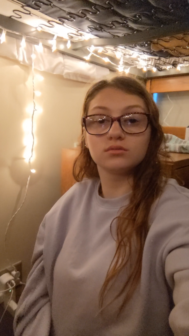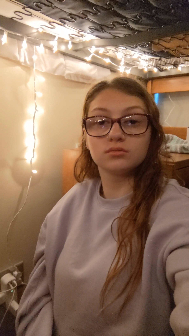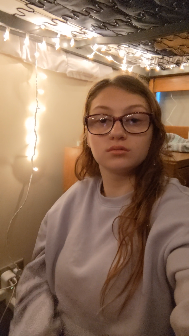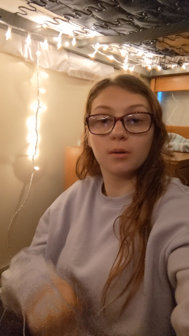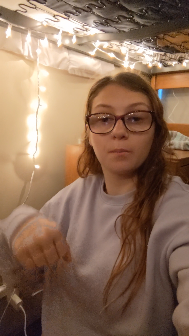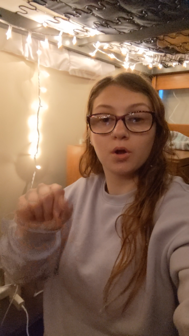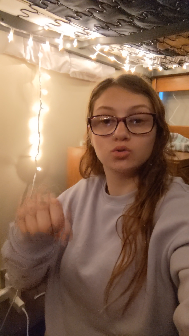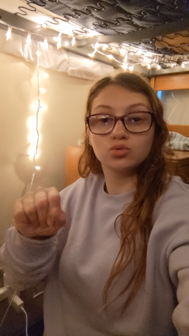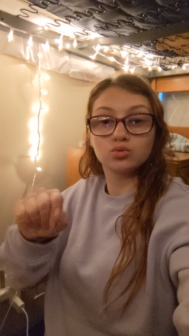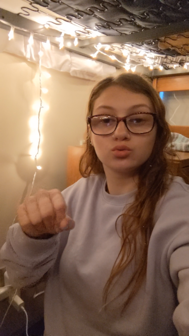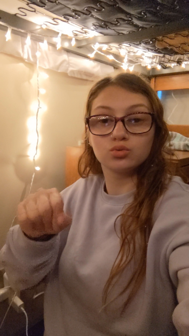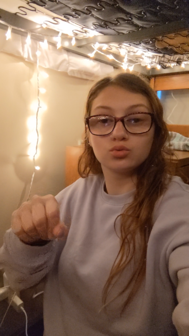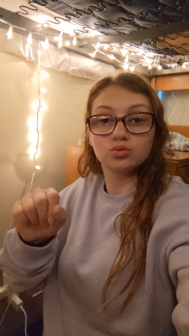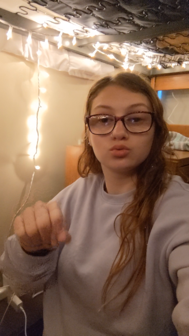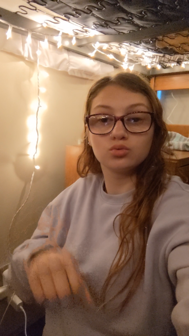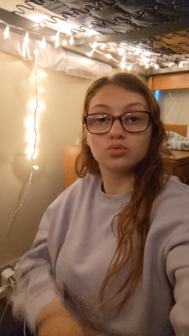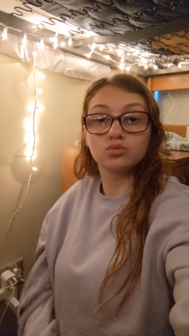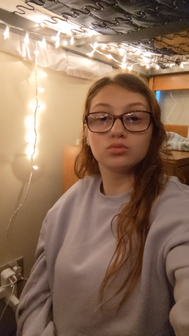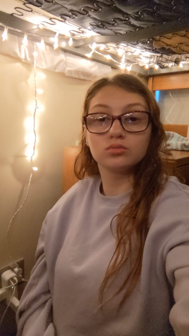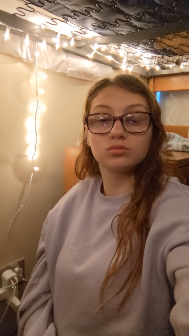motorcycle